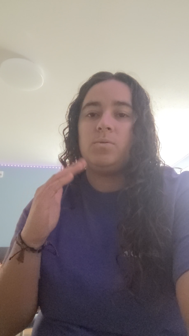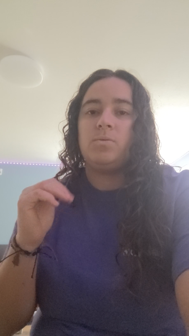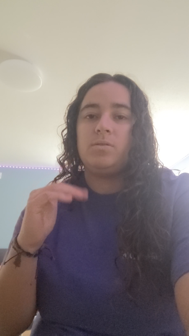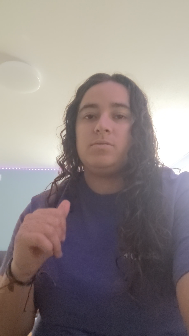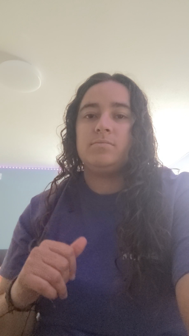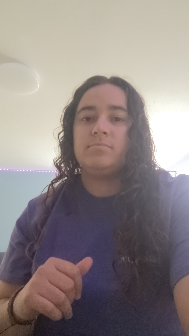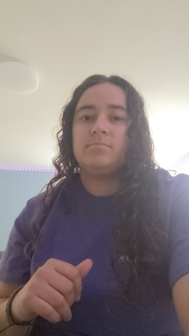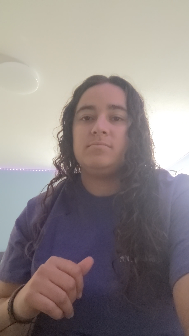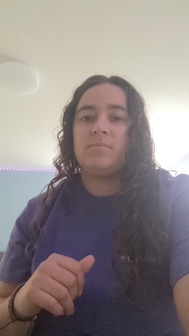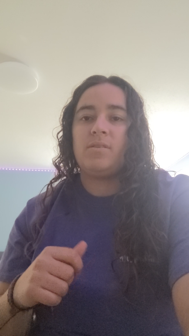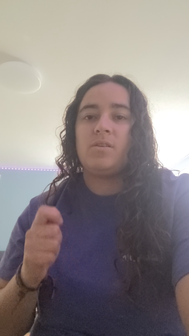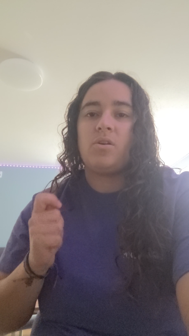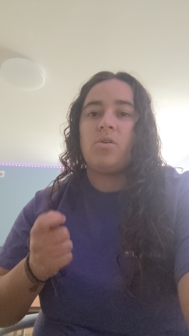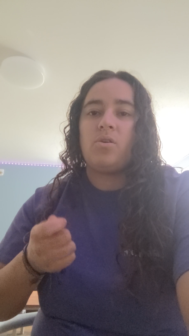cart